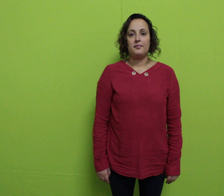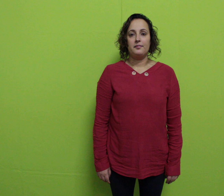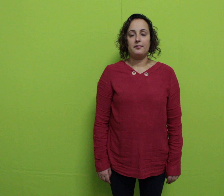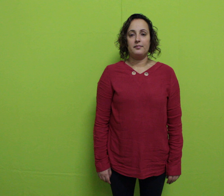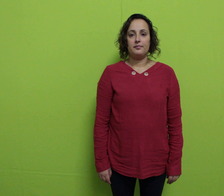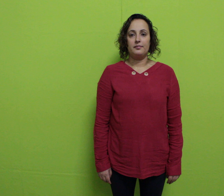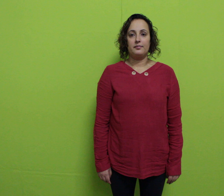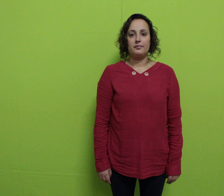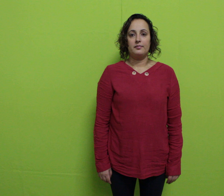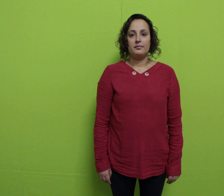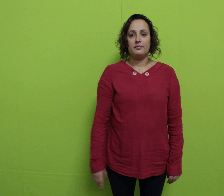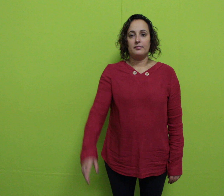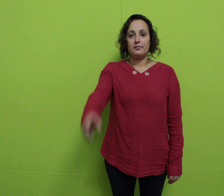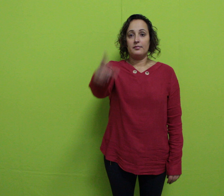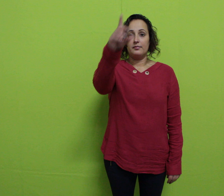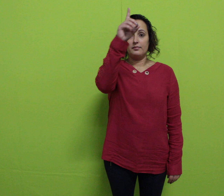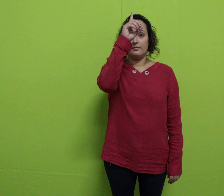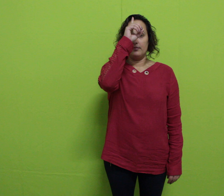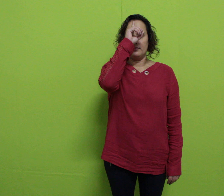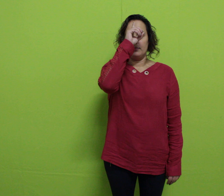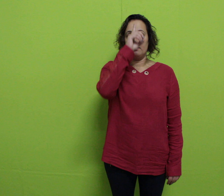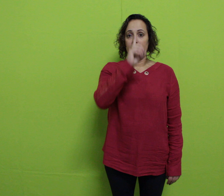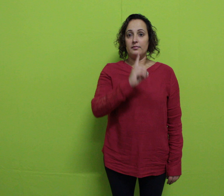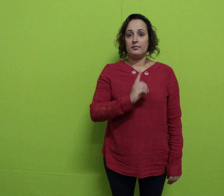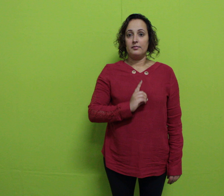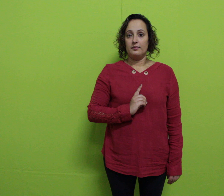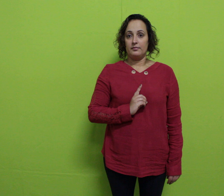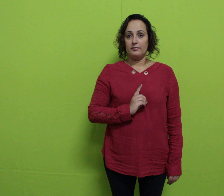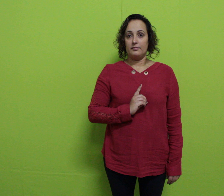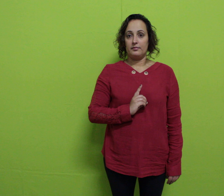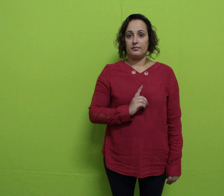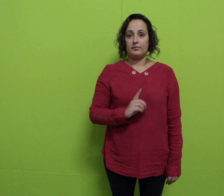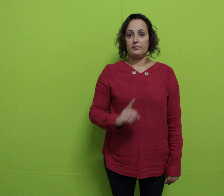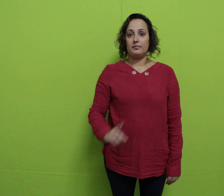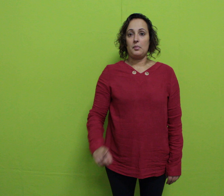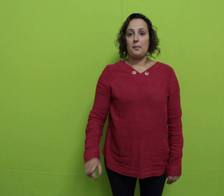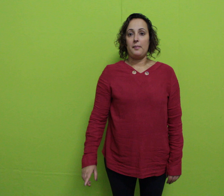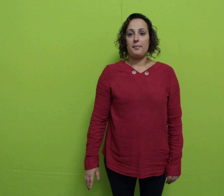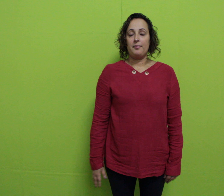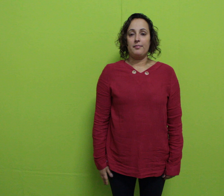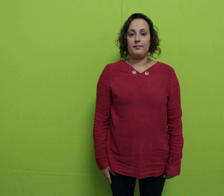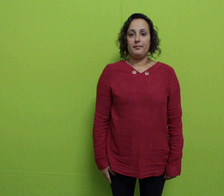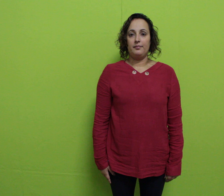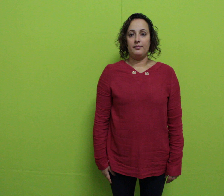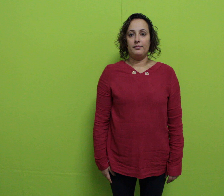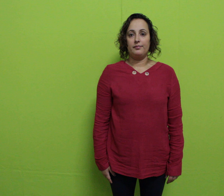amarelo